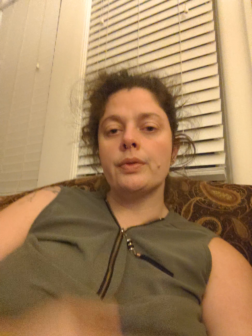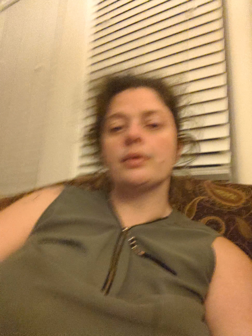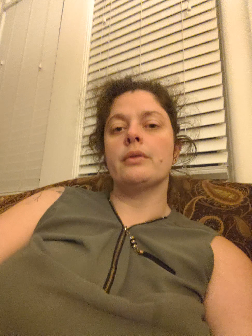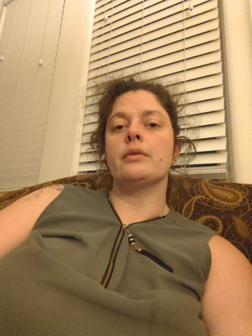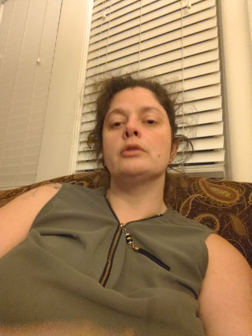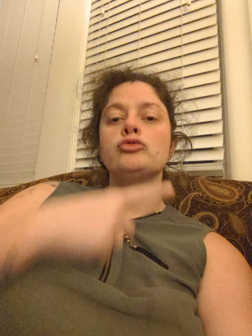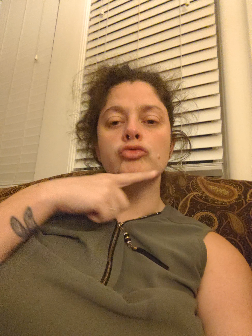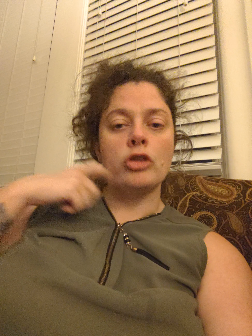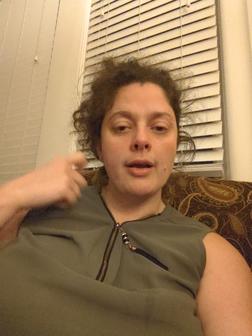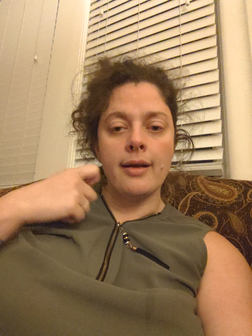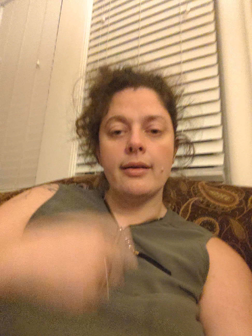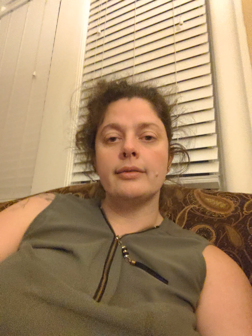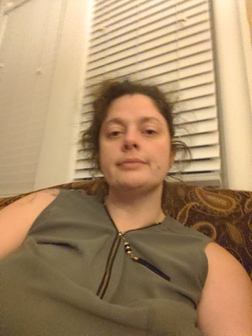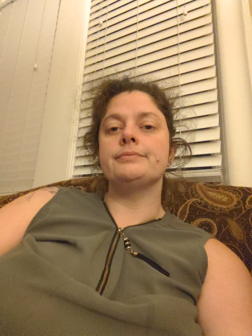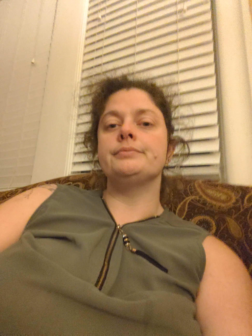dry